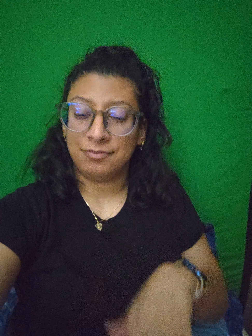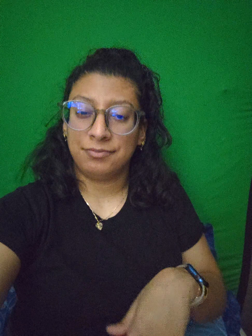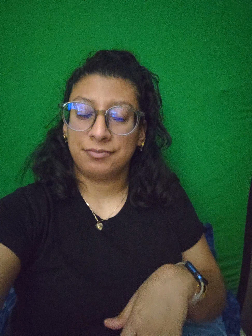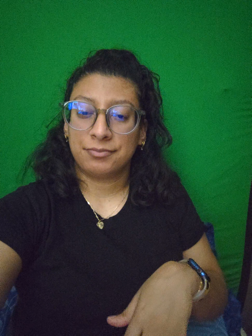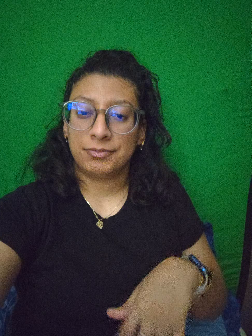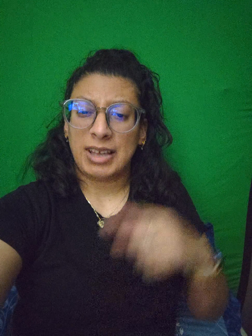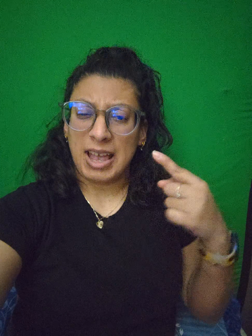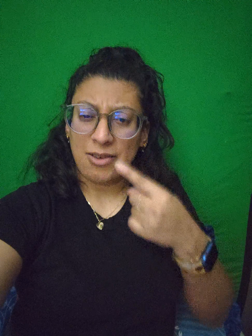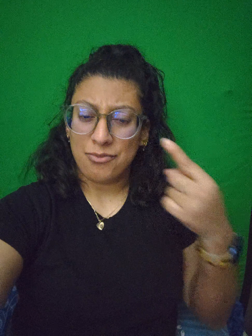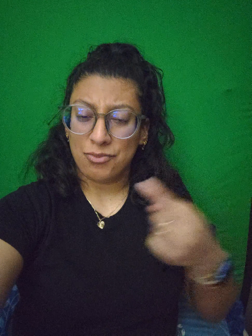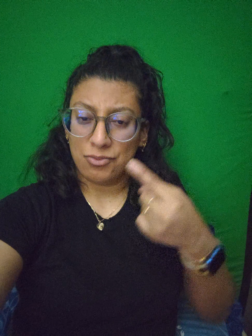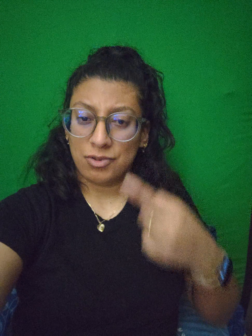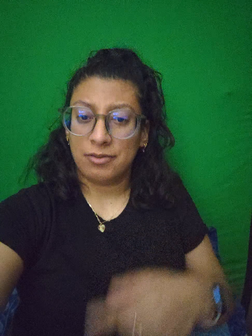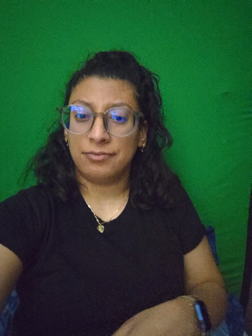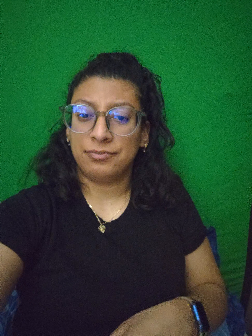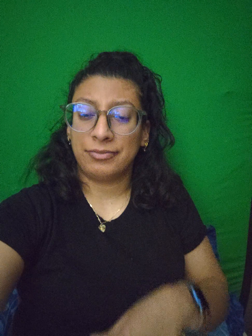owie